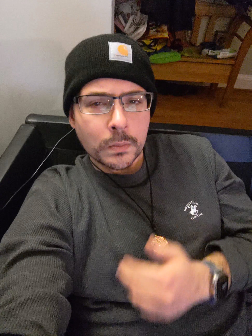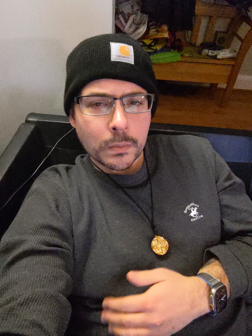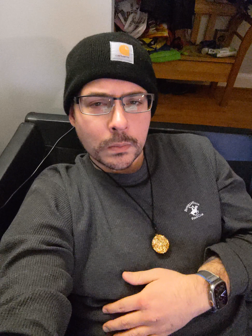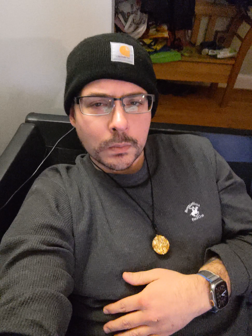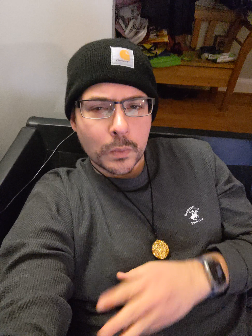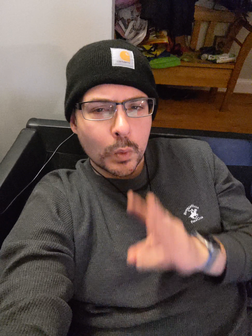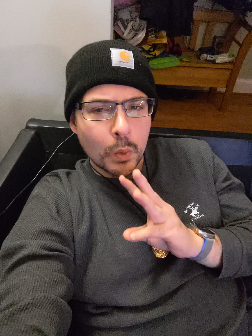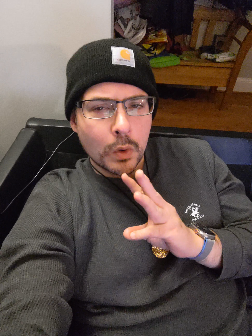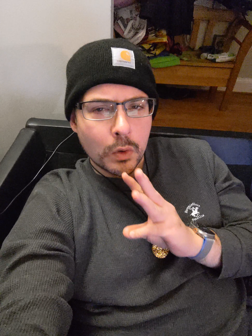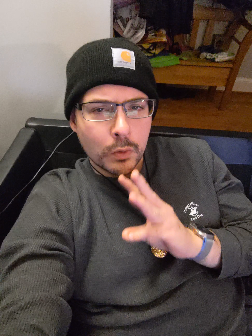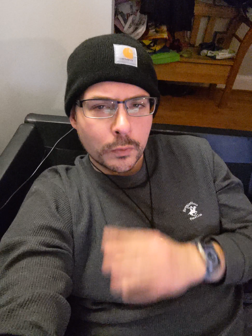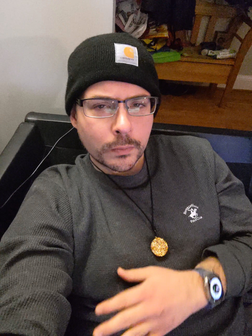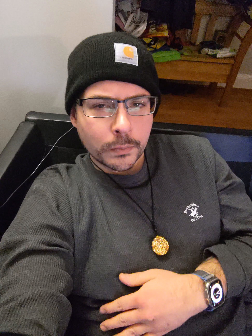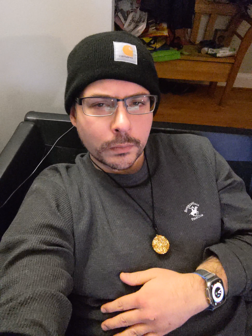water